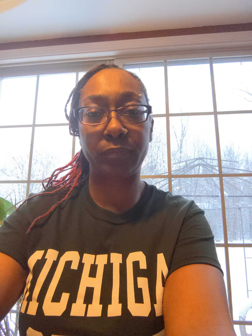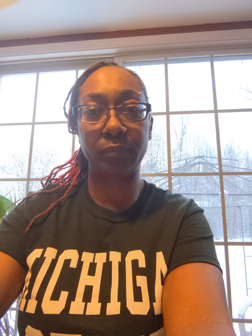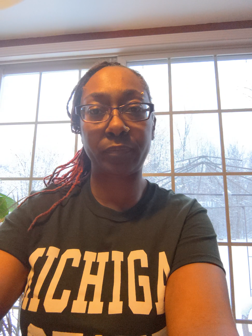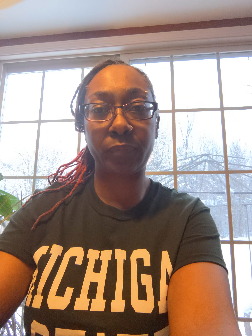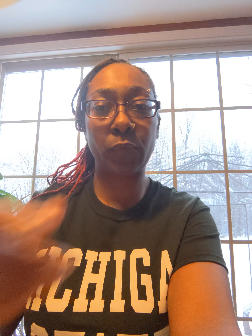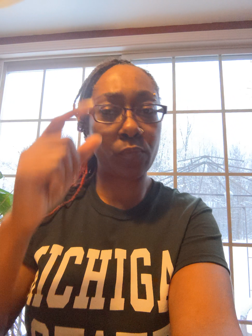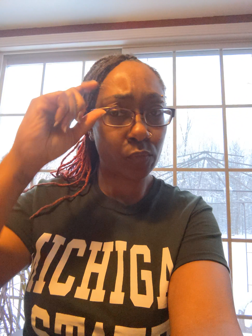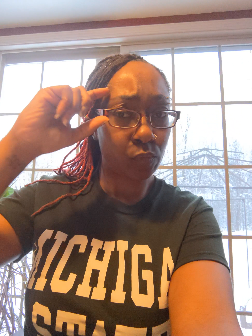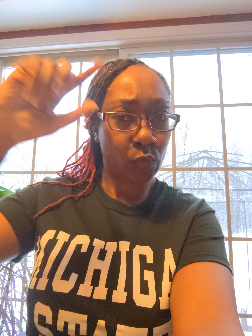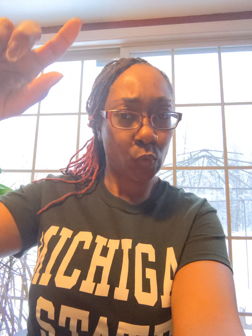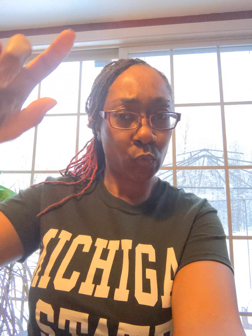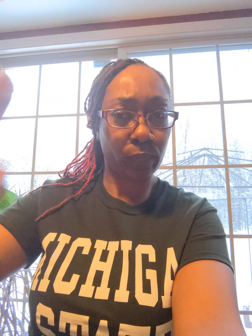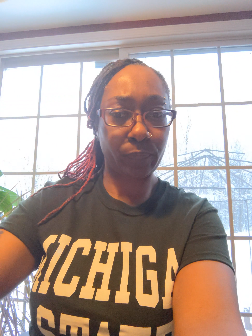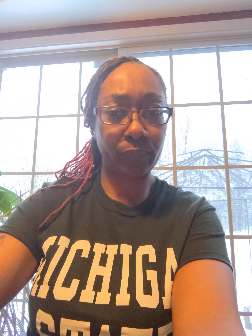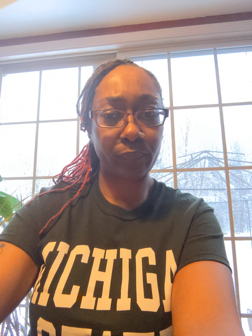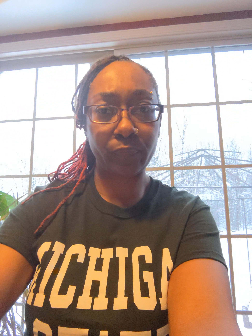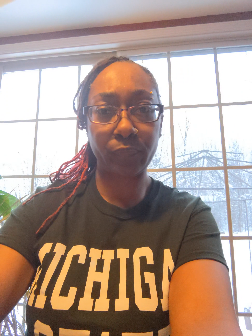moon